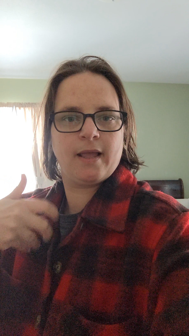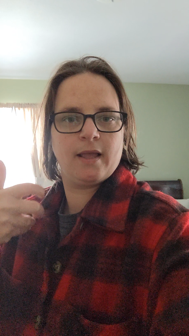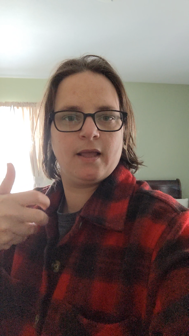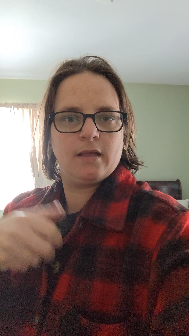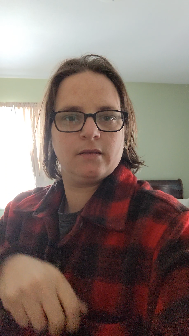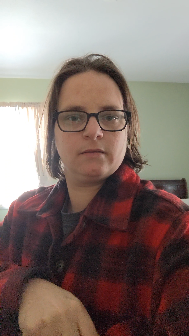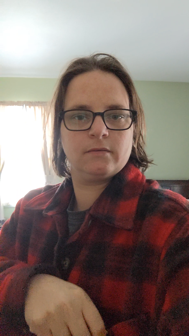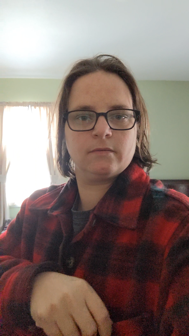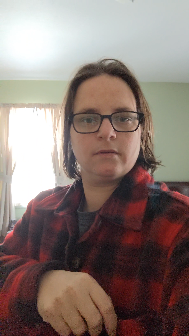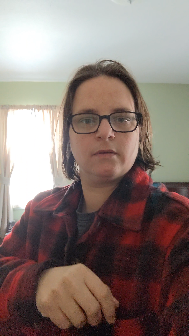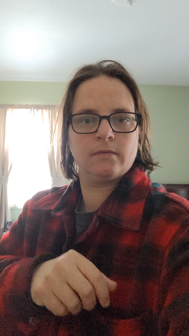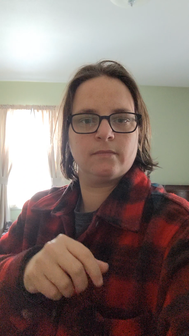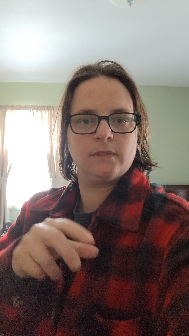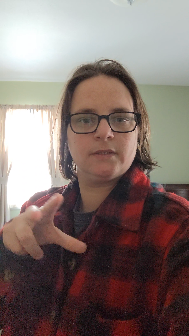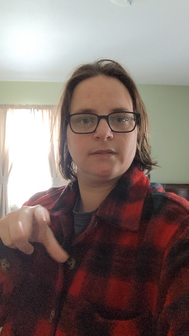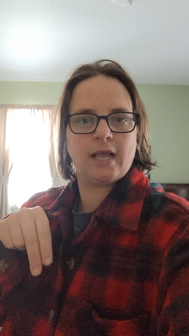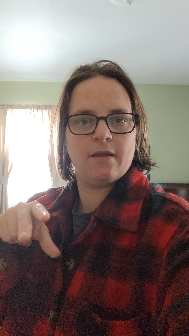diaper